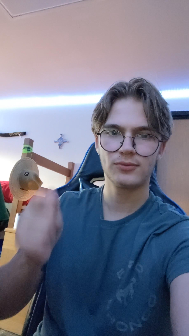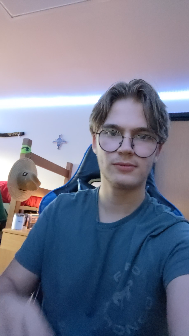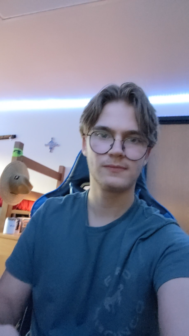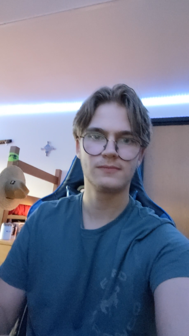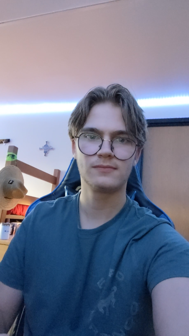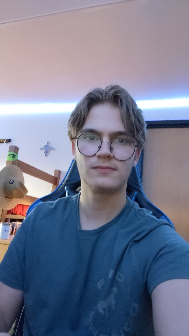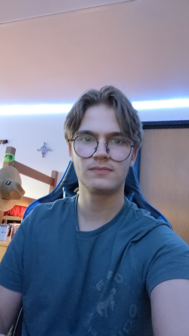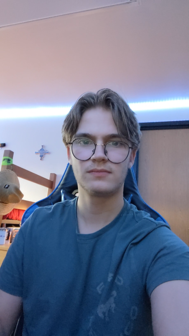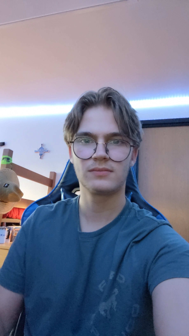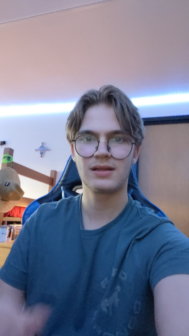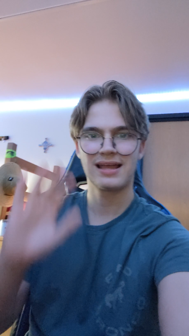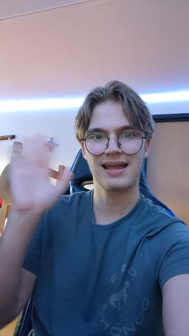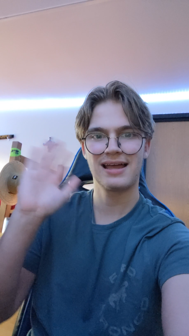hi